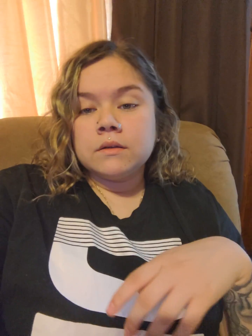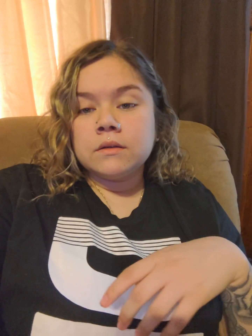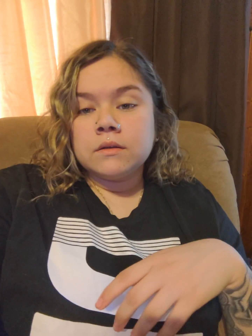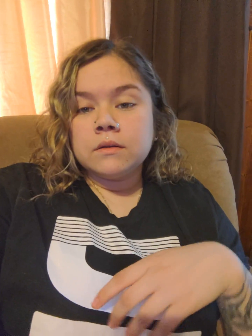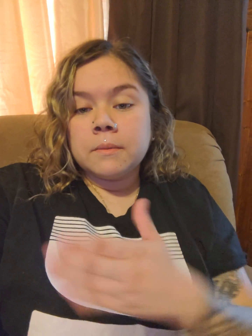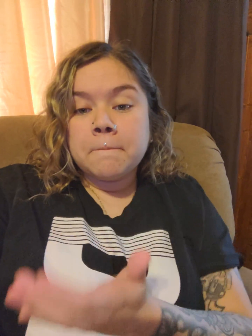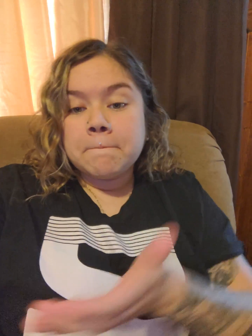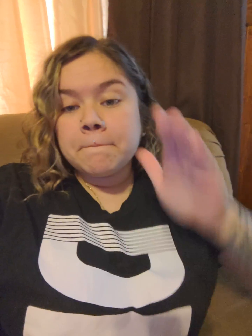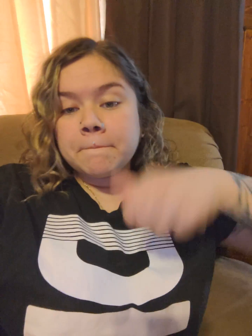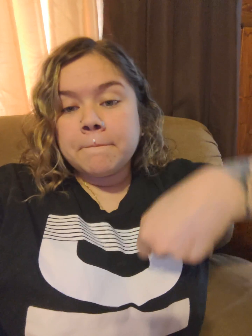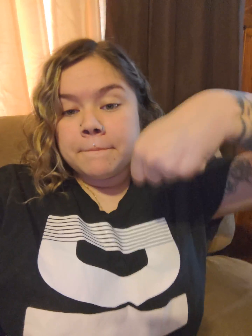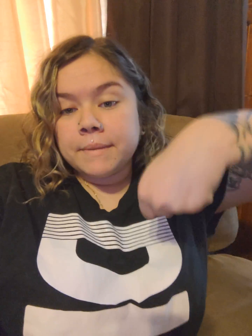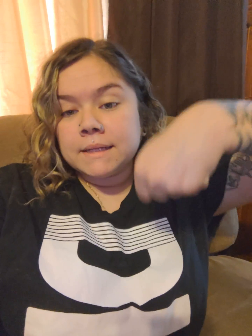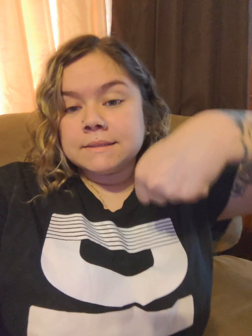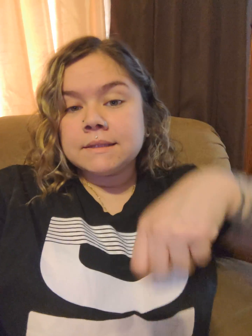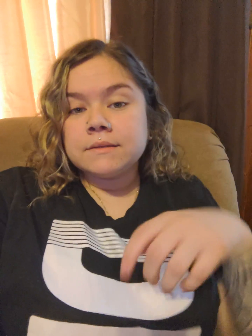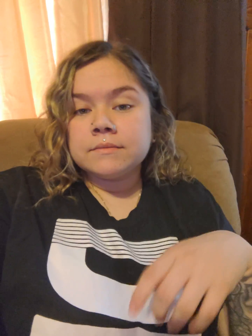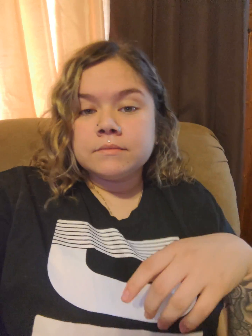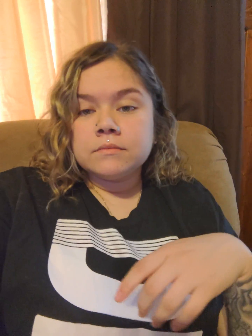basket